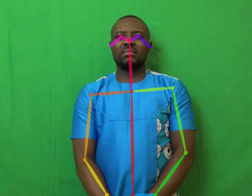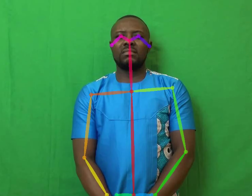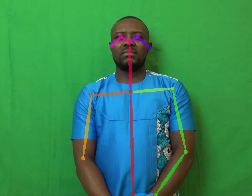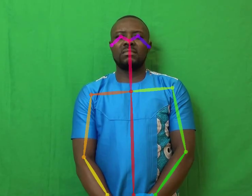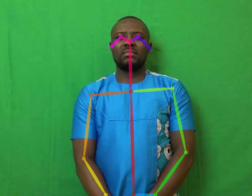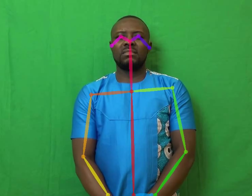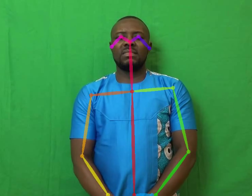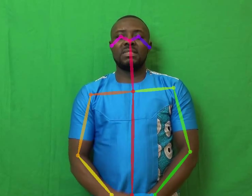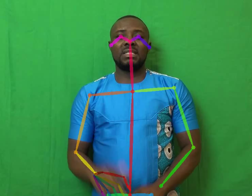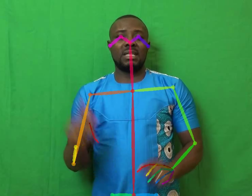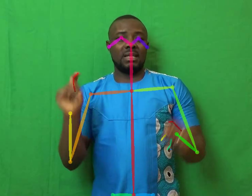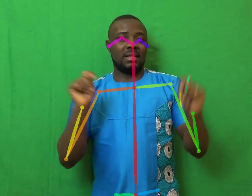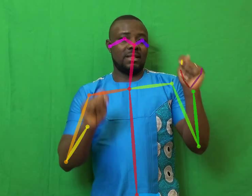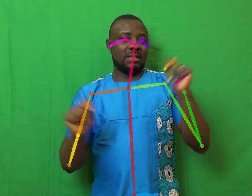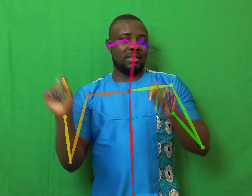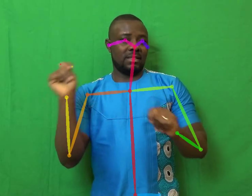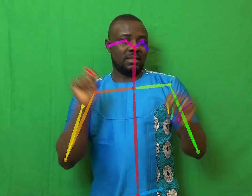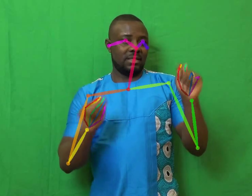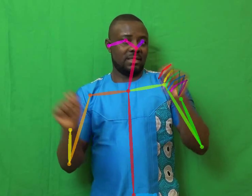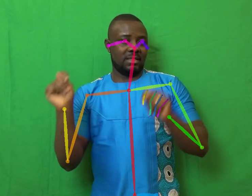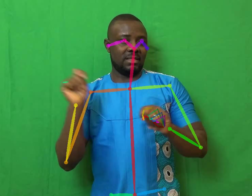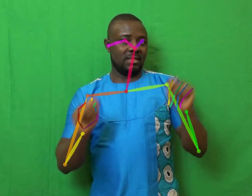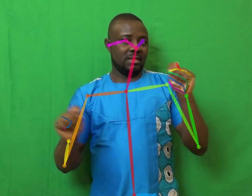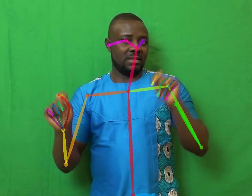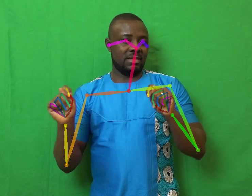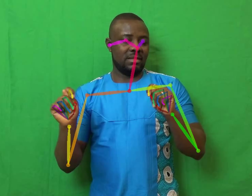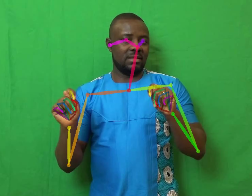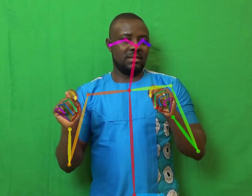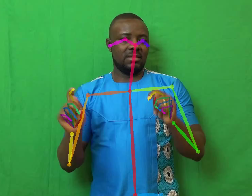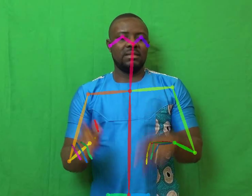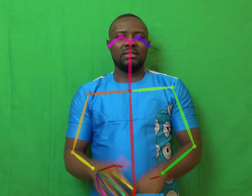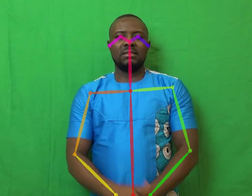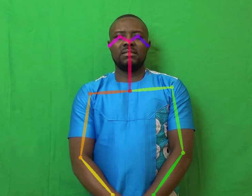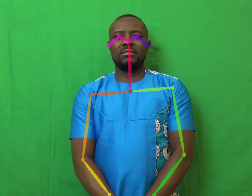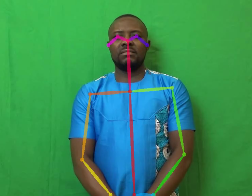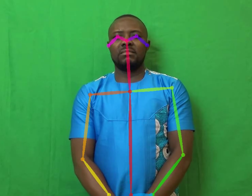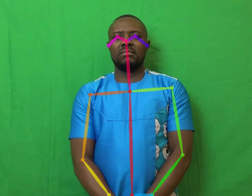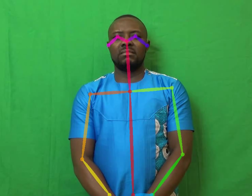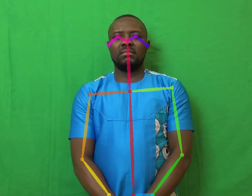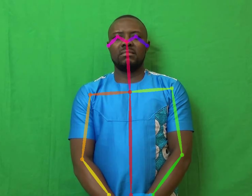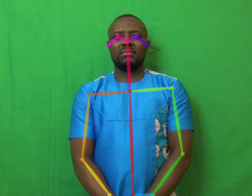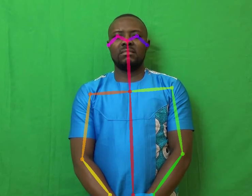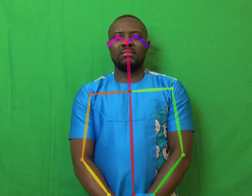technical